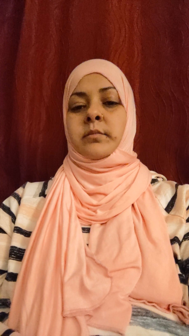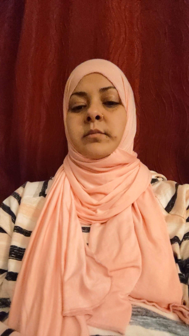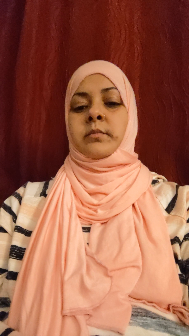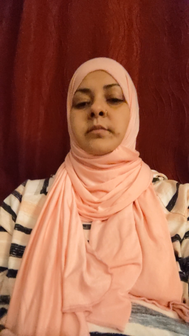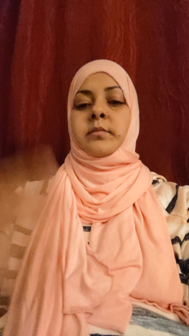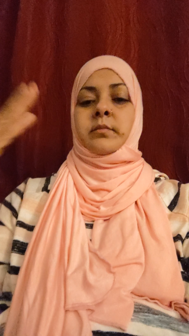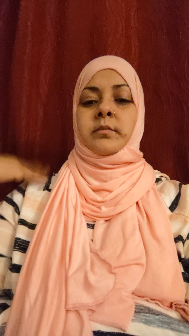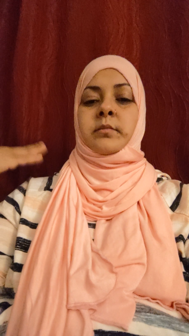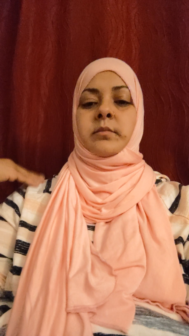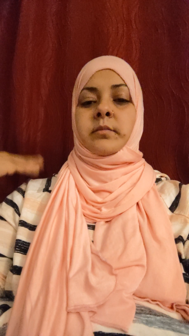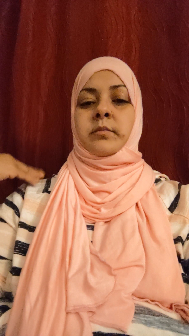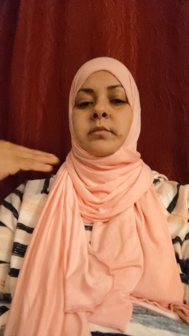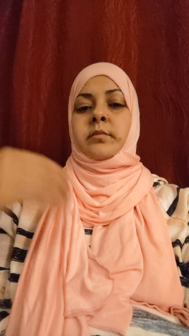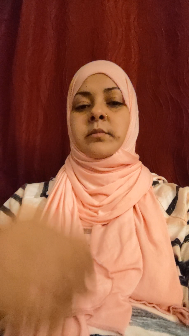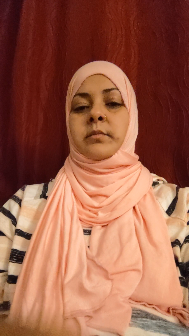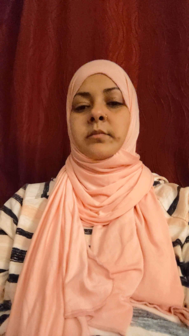shoulder